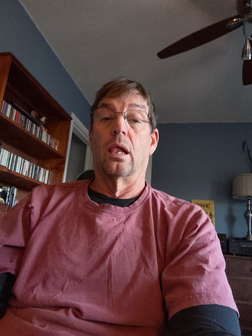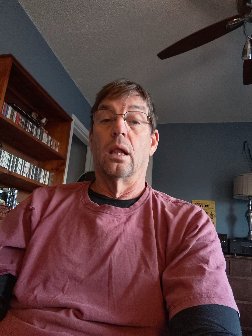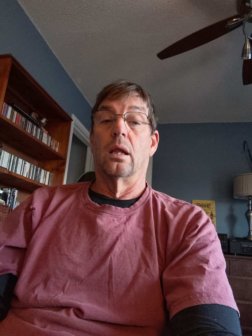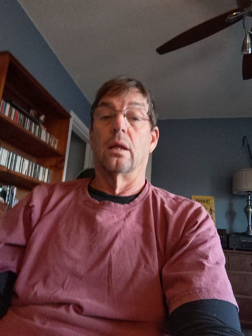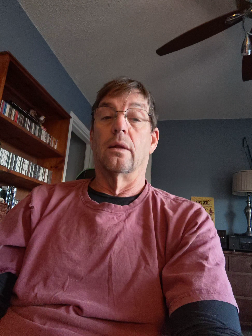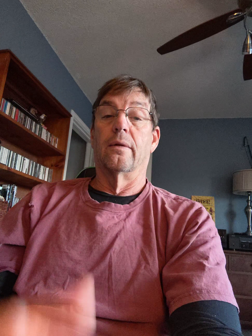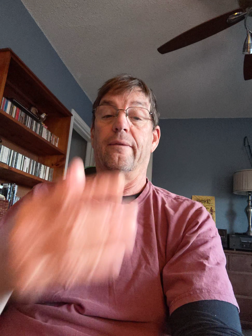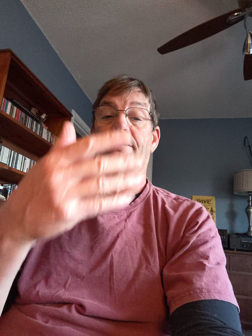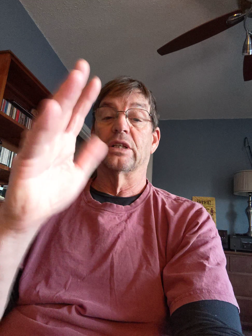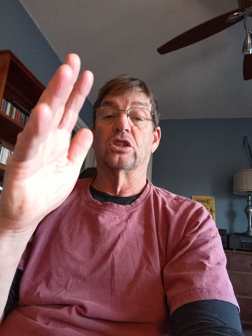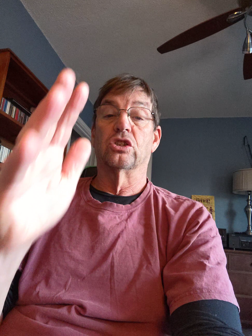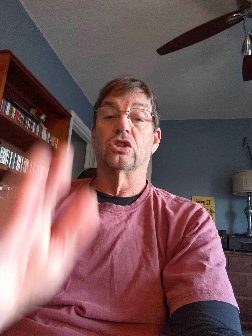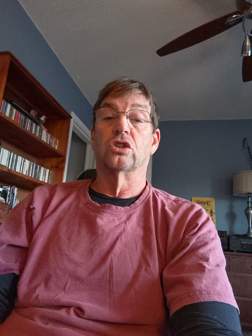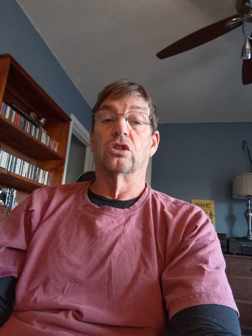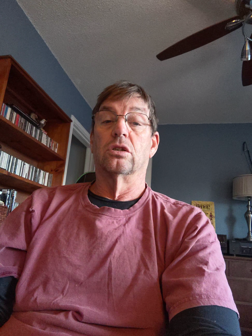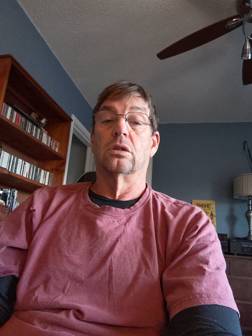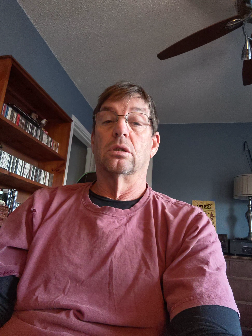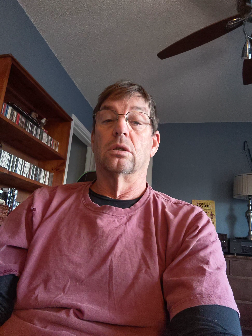finish